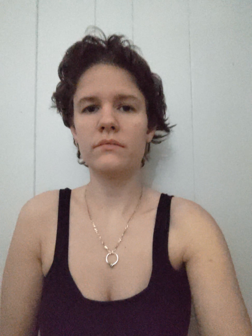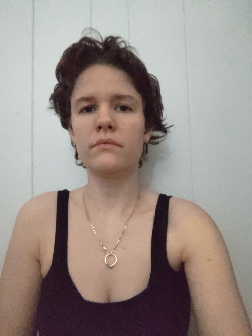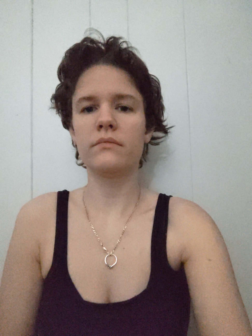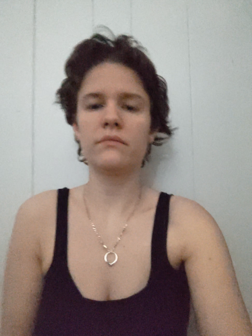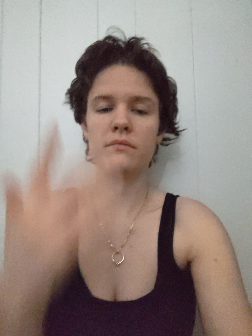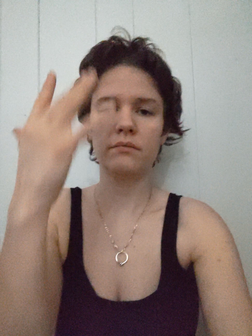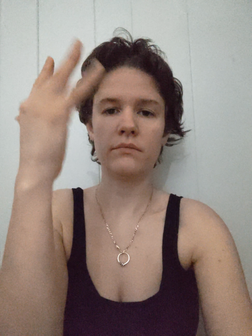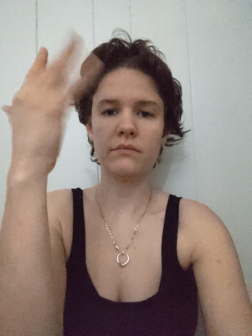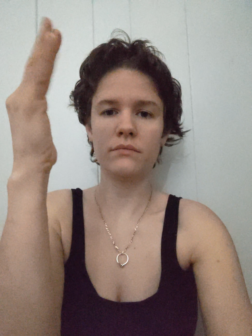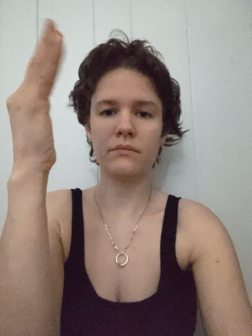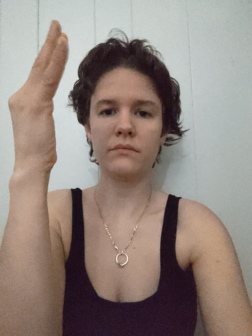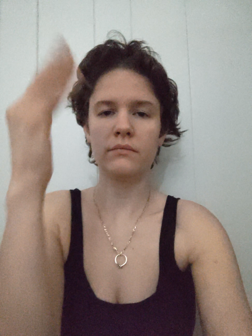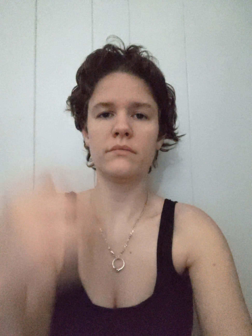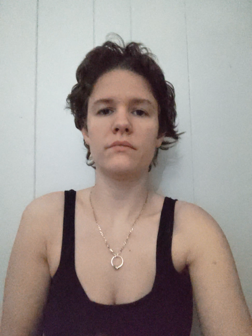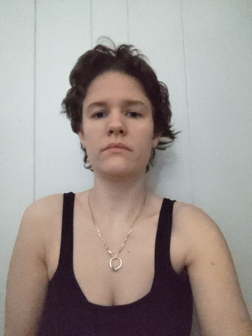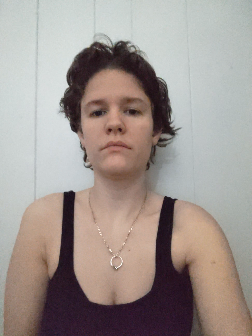tree